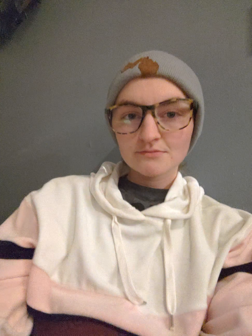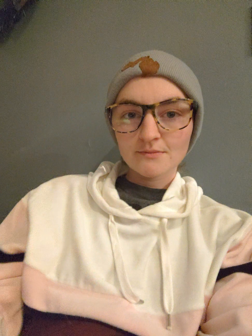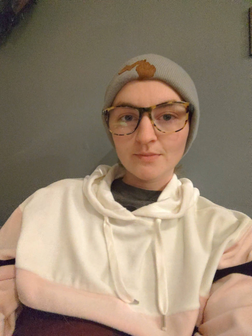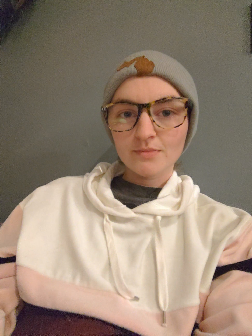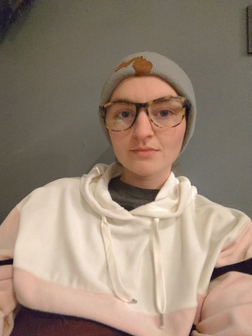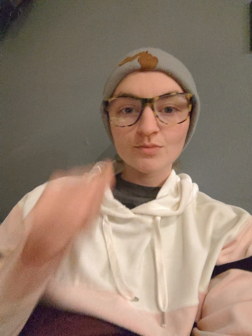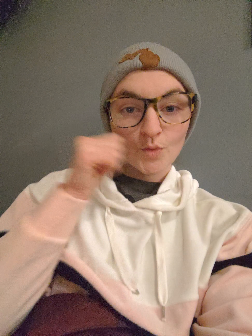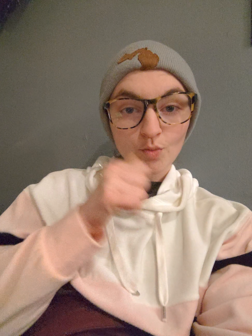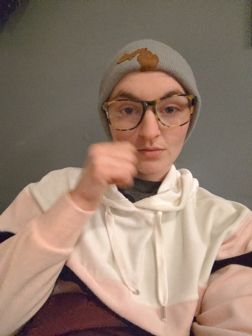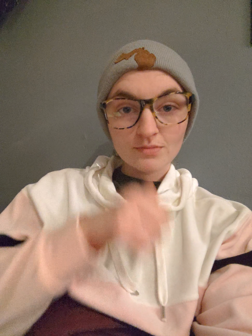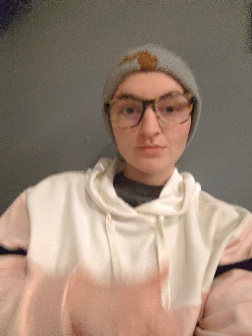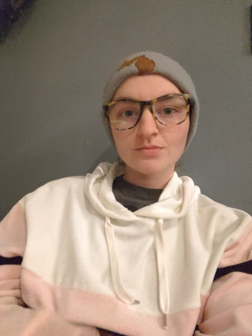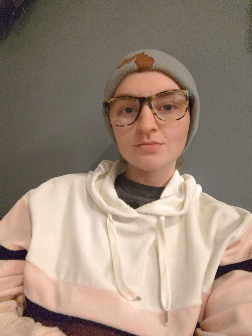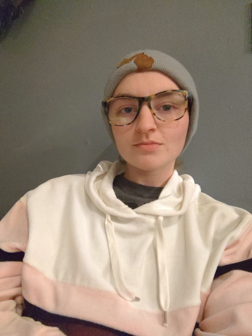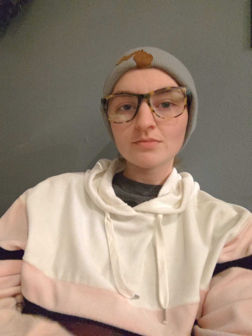girl